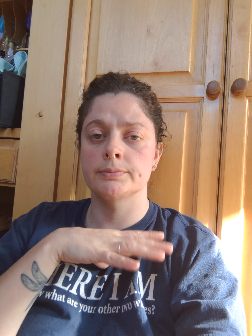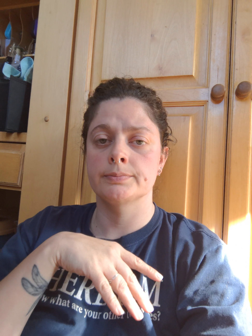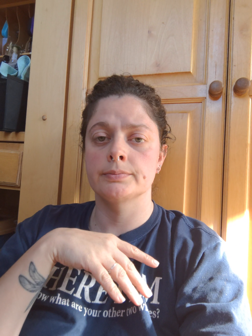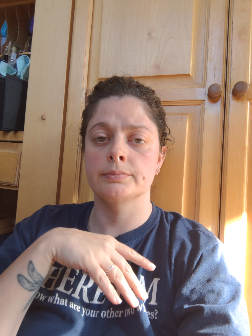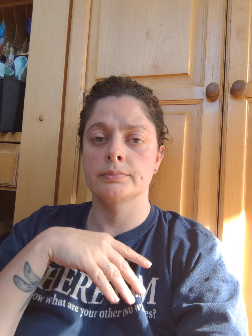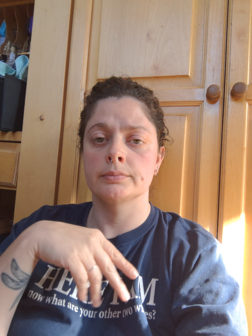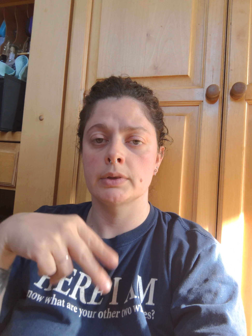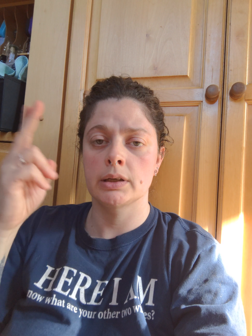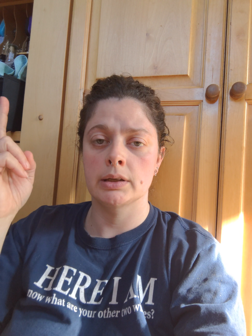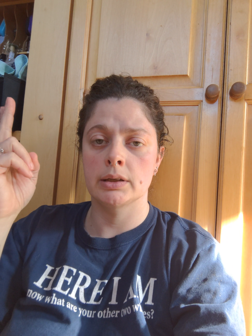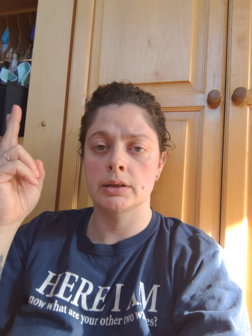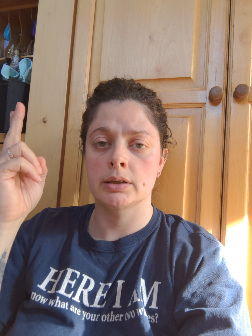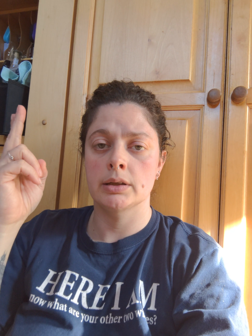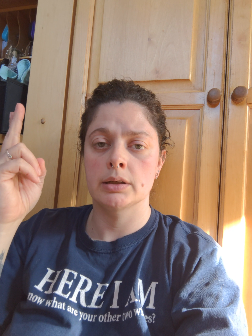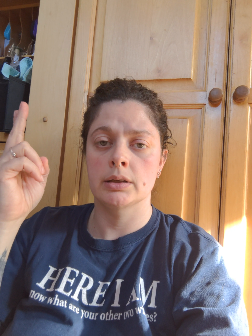high